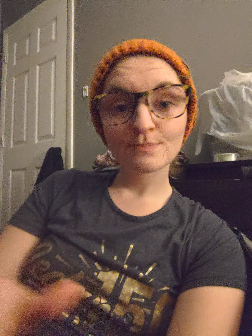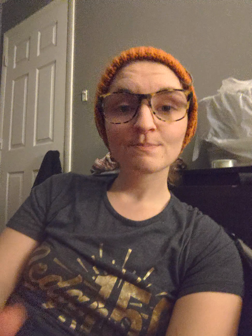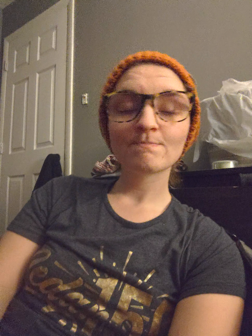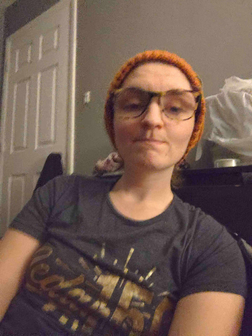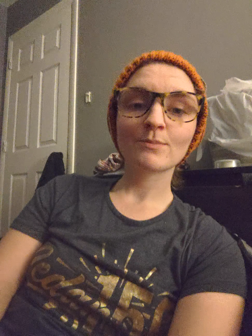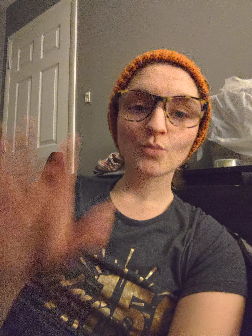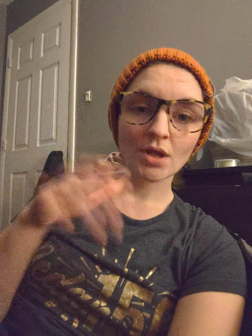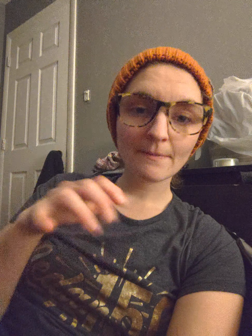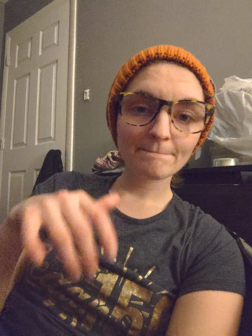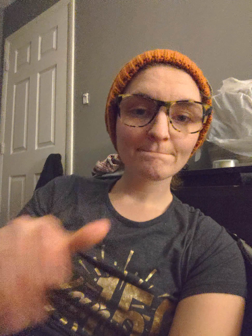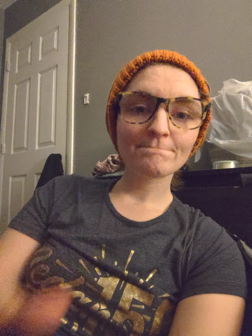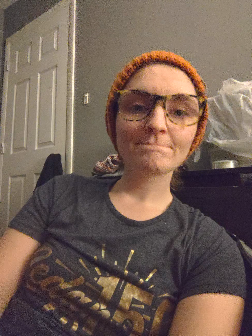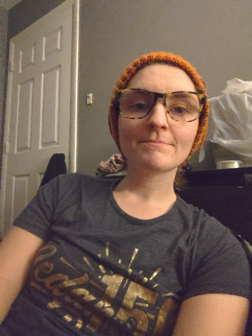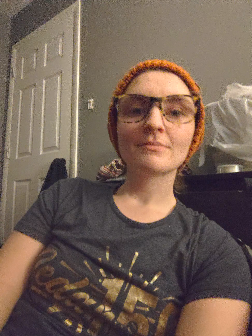rain